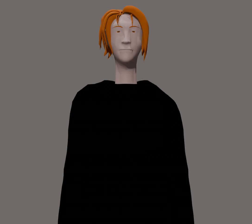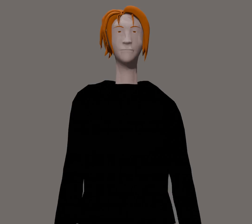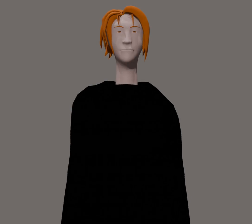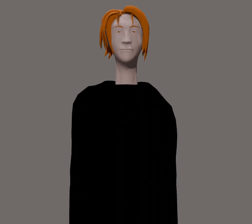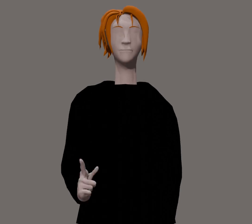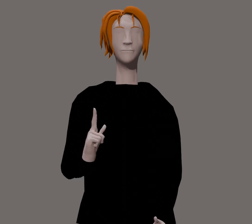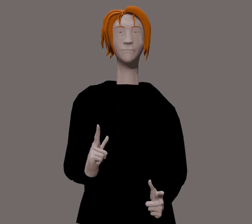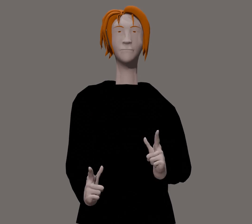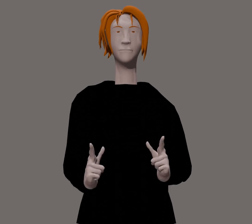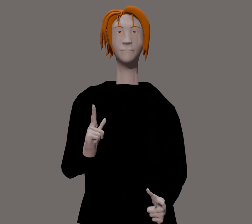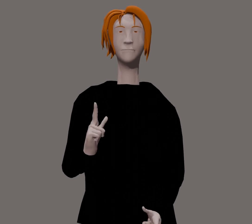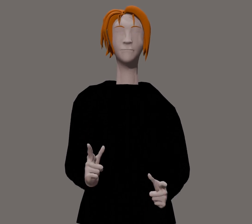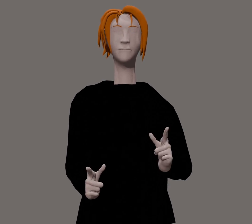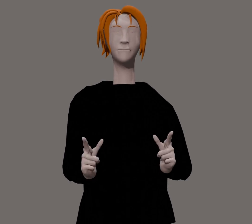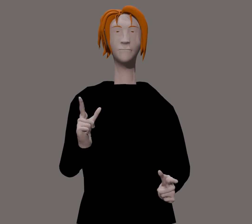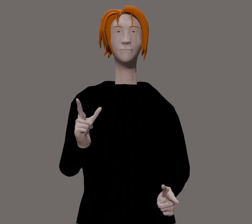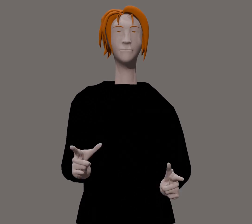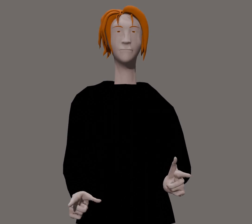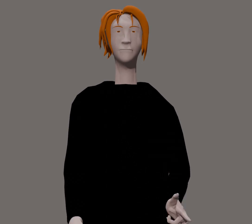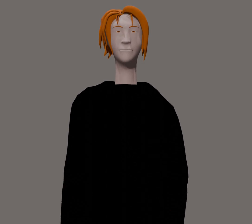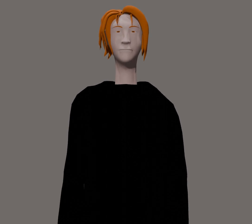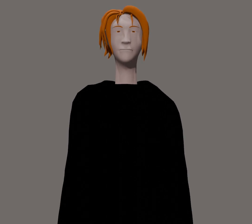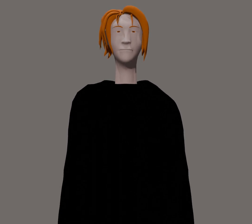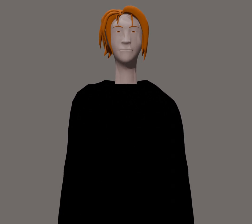Calgary